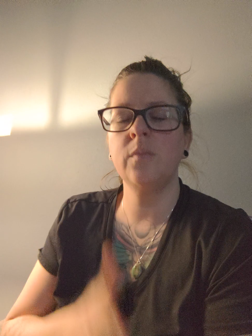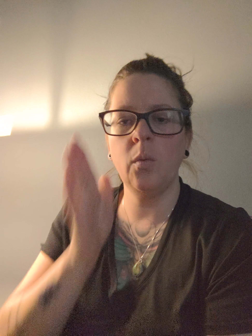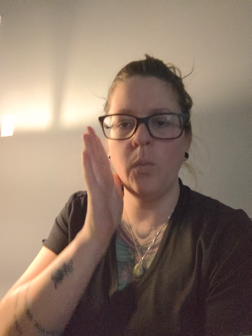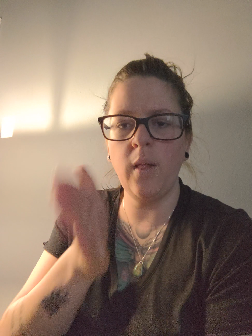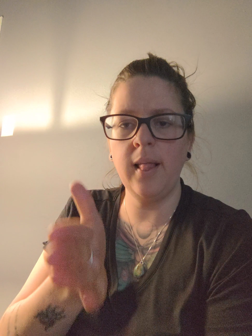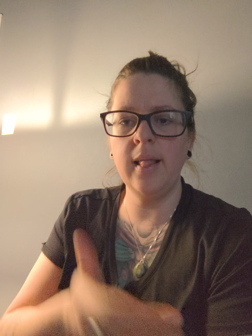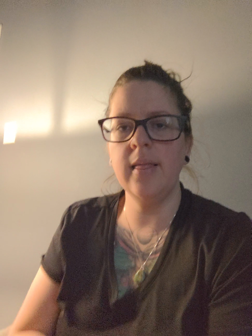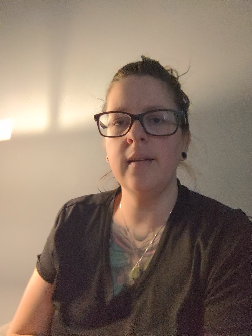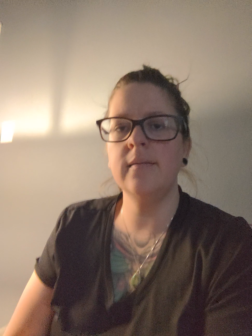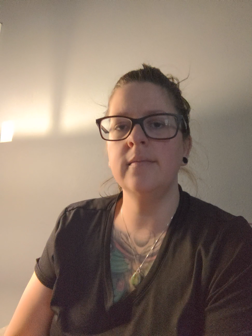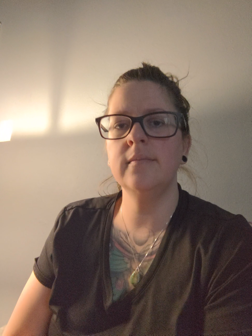will